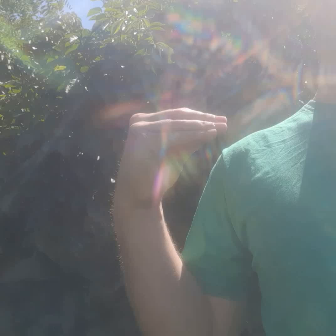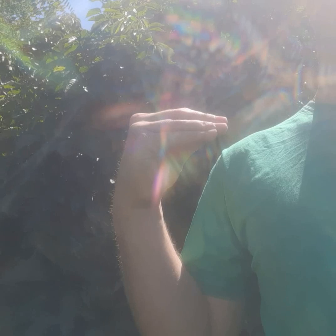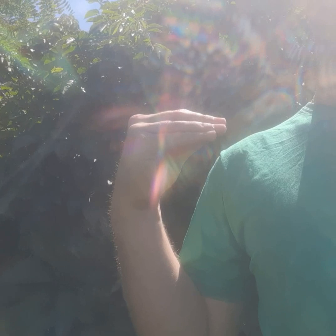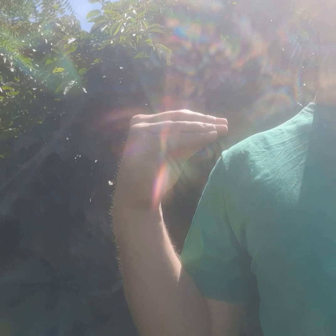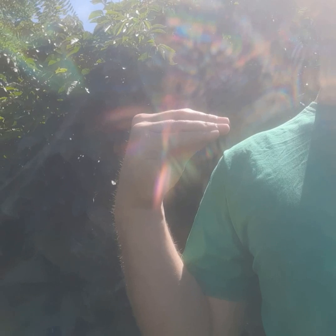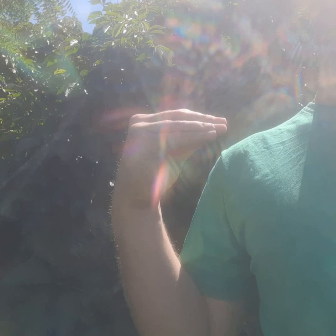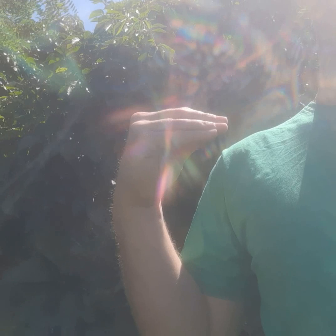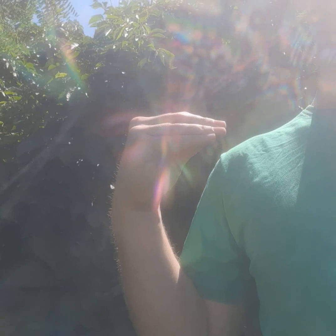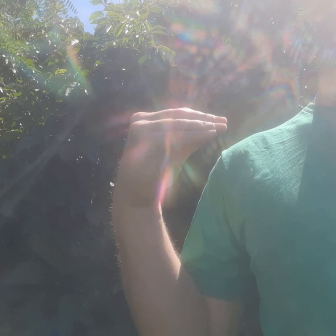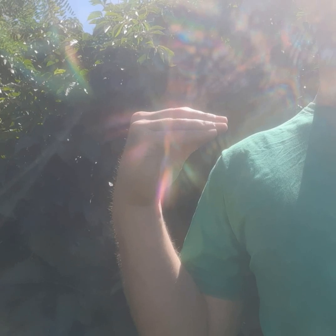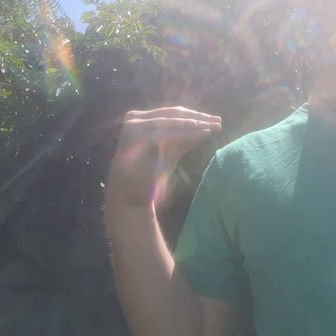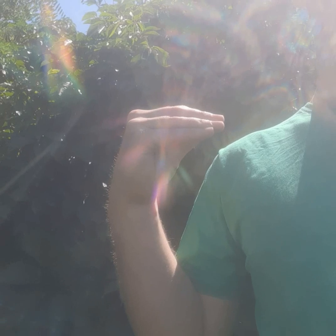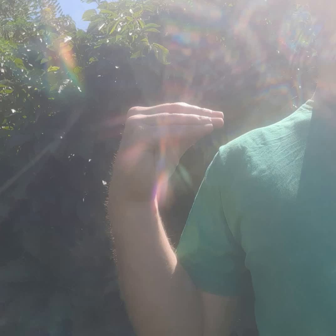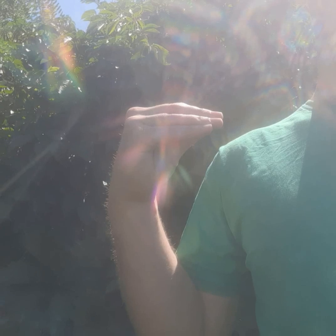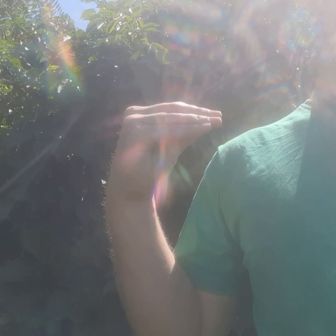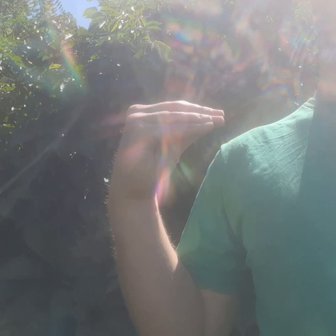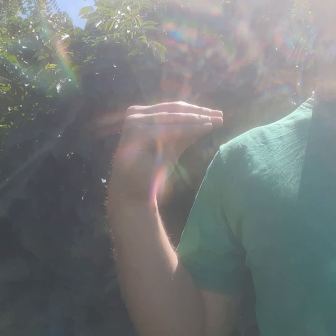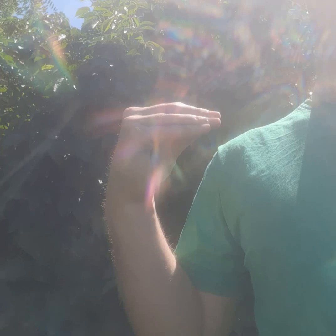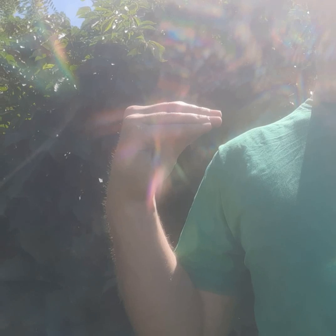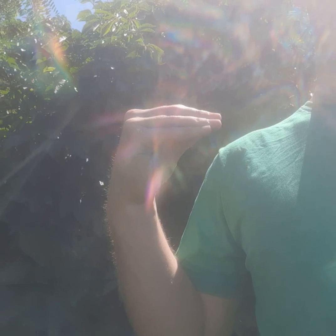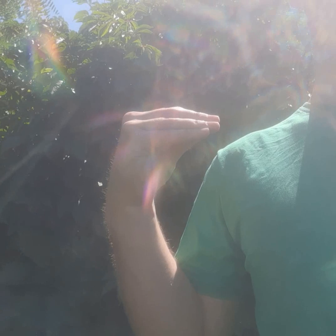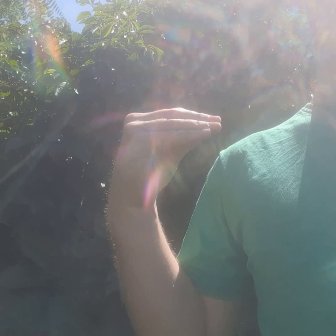Ж